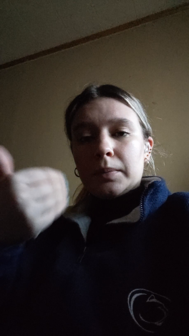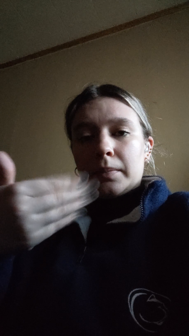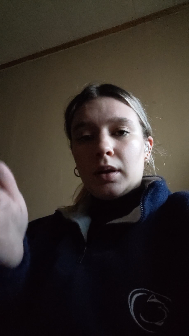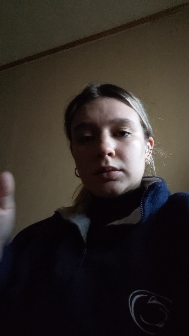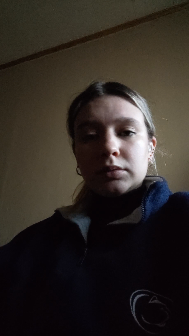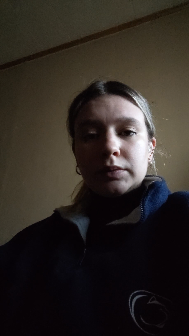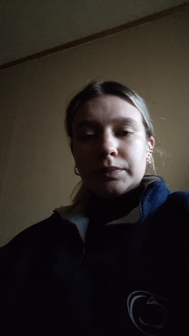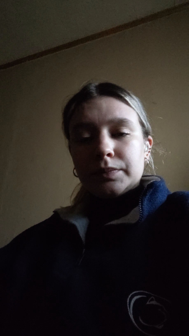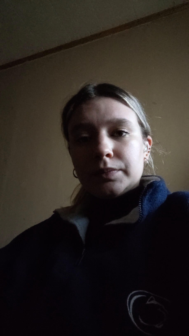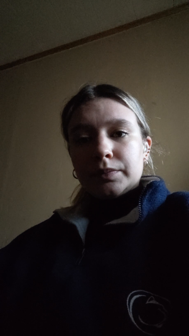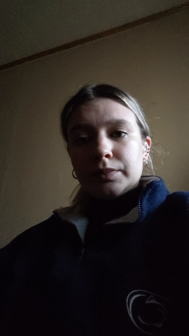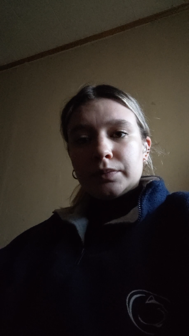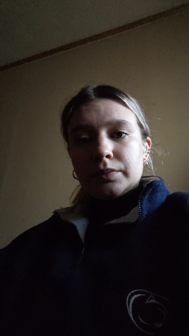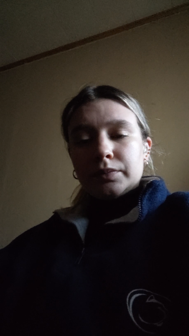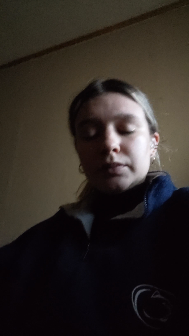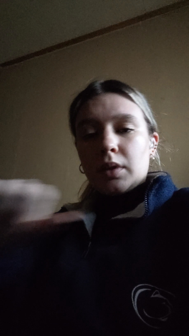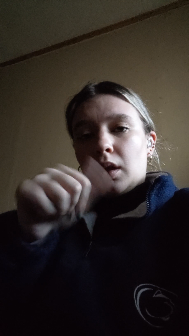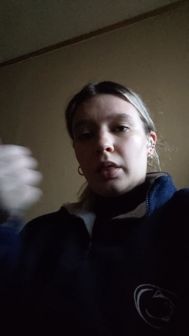other